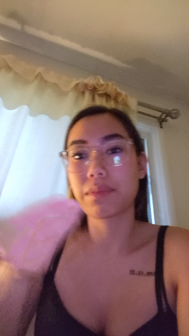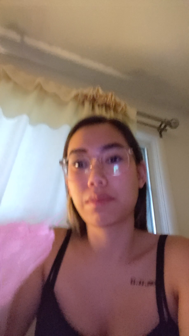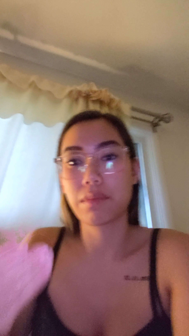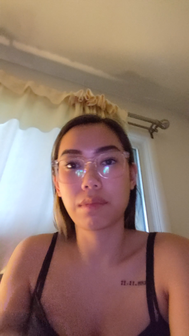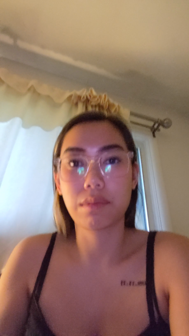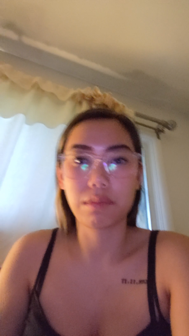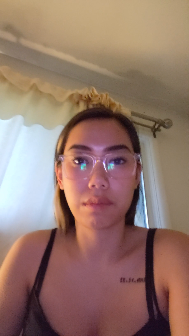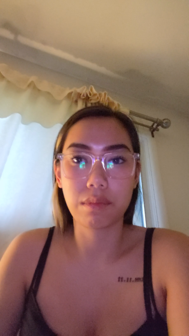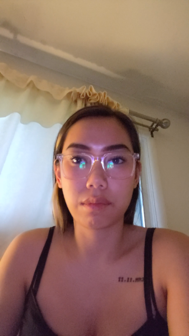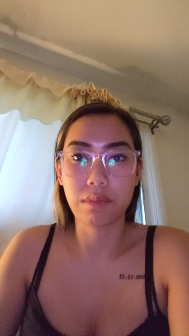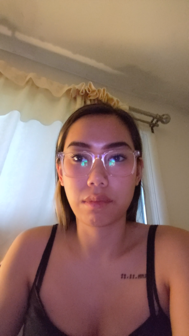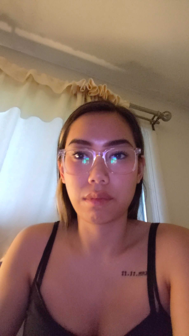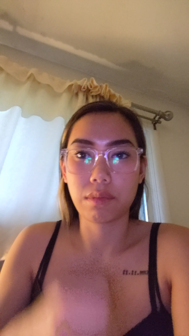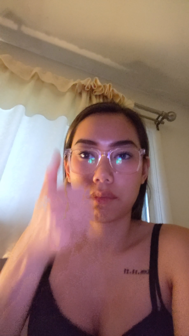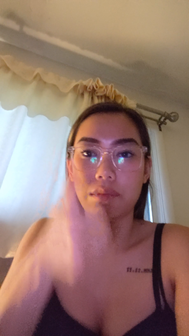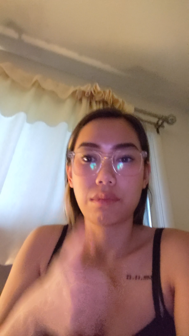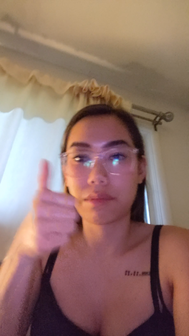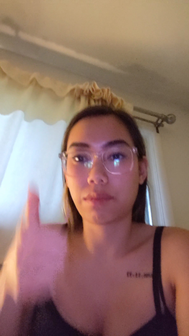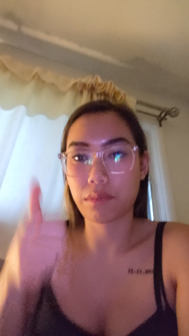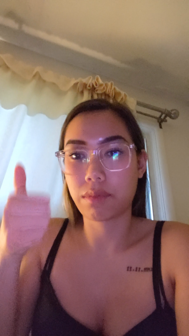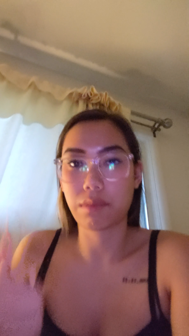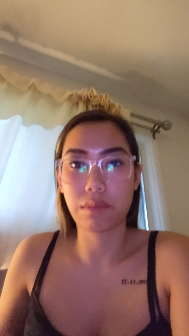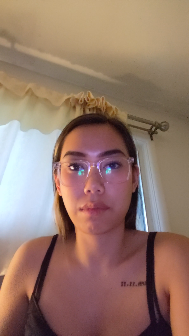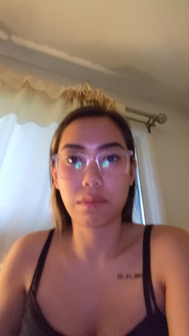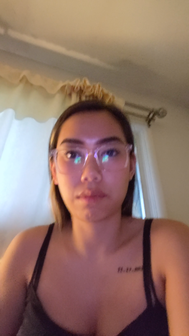each